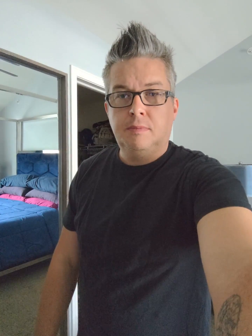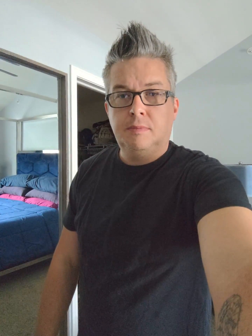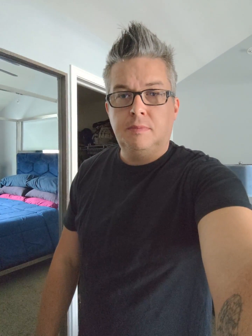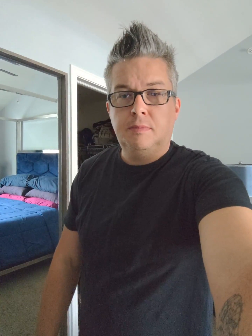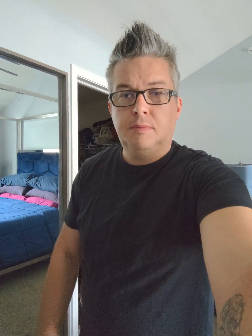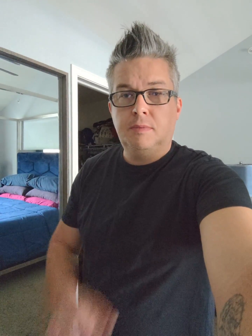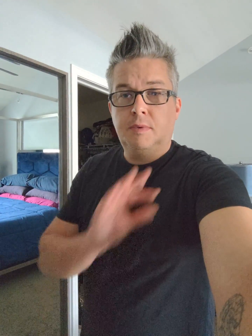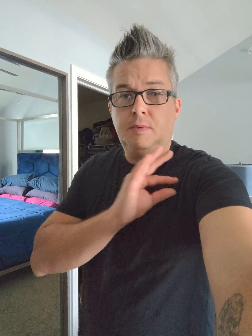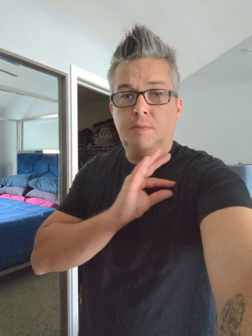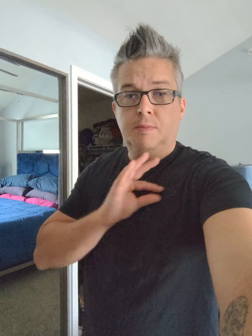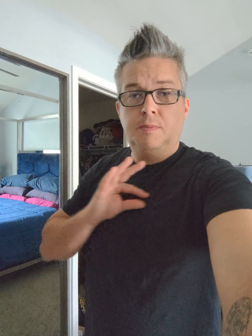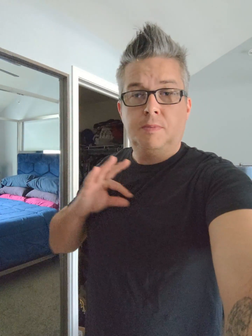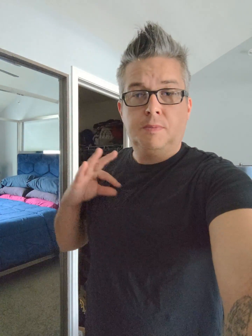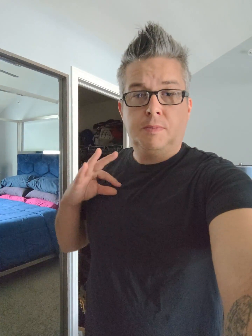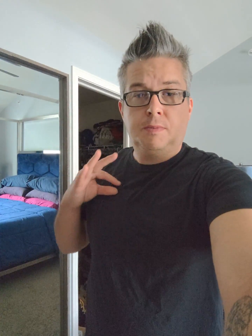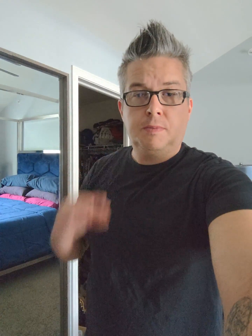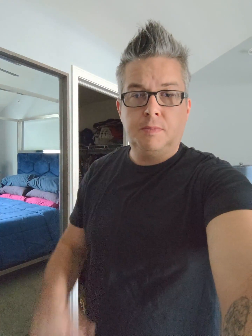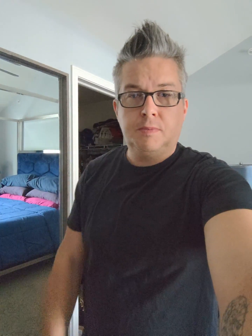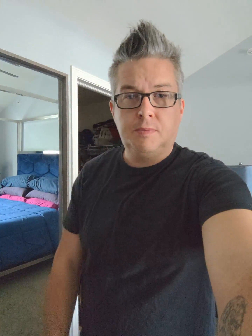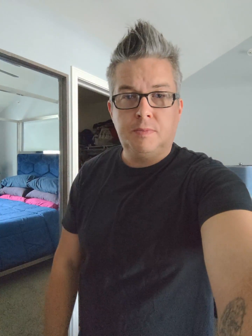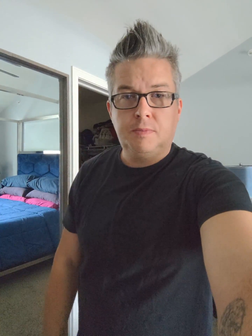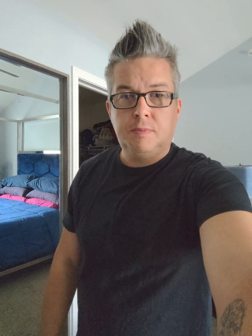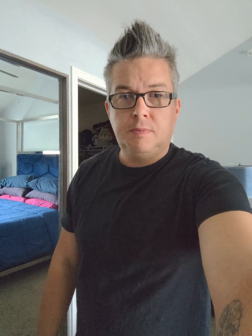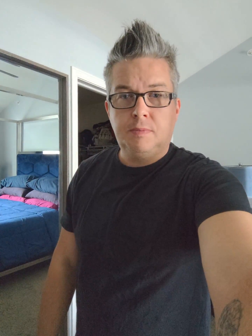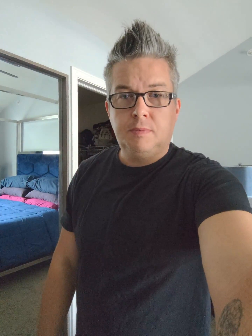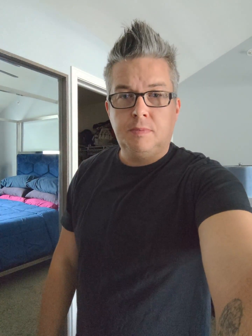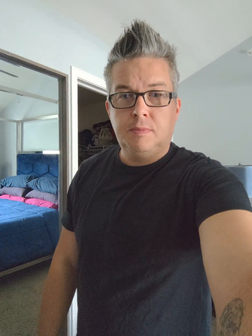beads